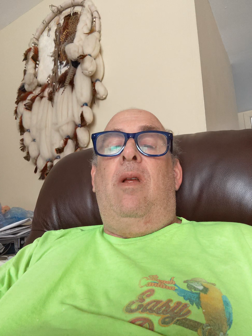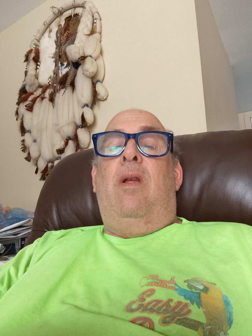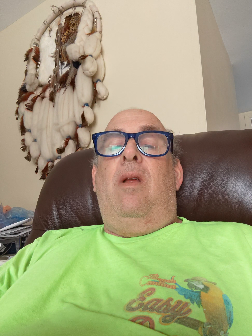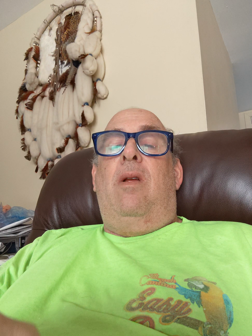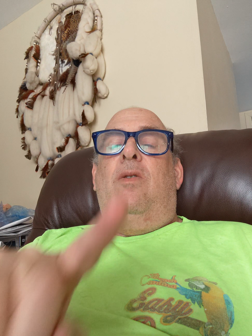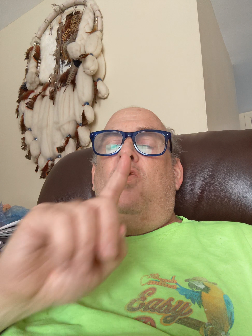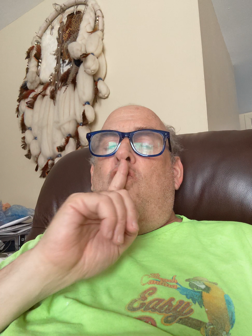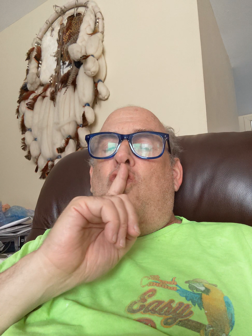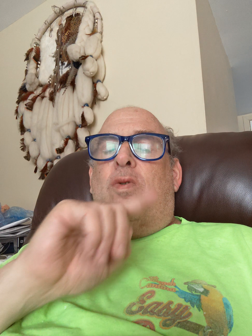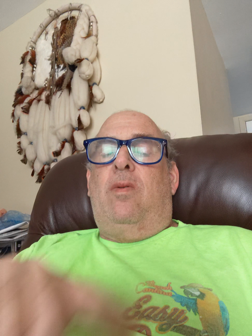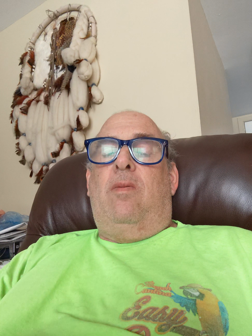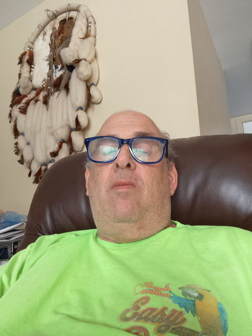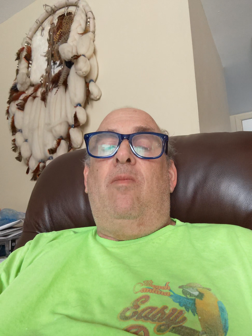shhh